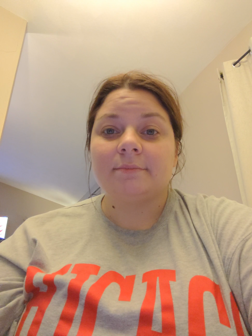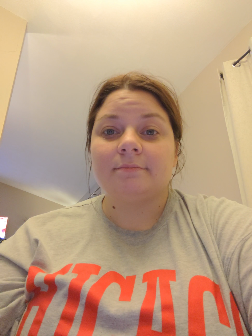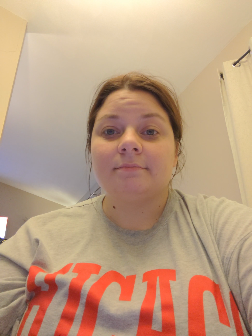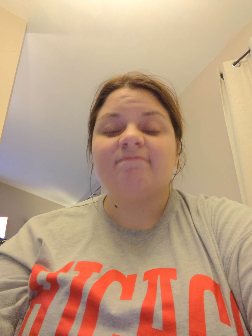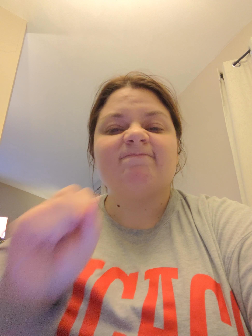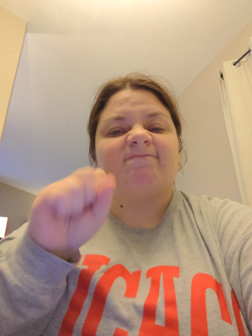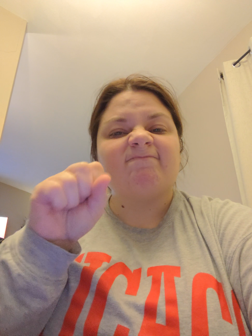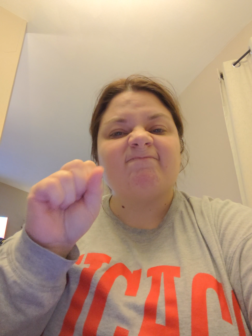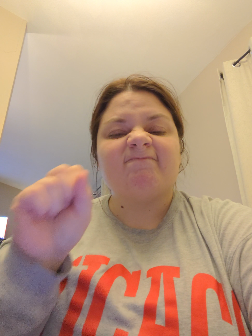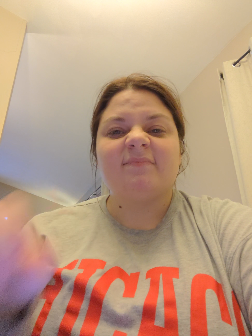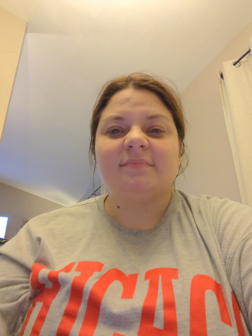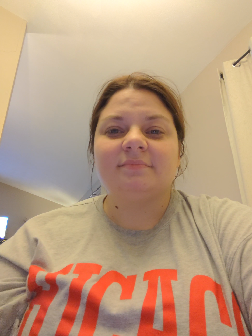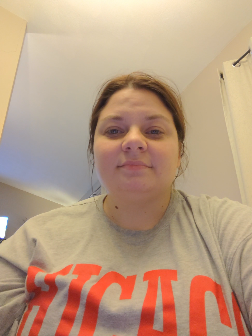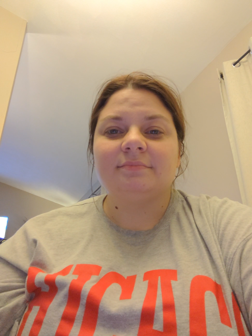yes